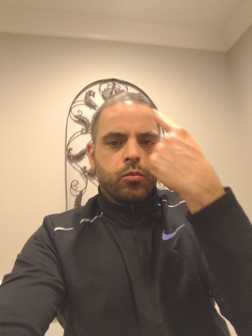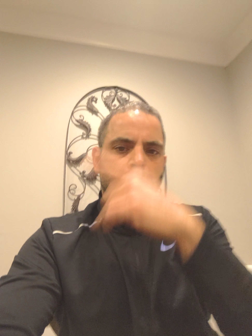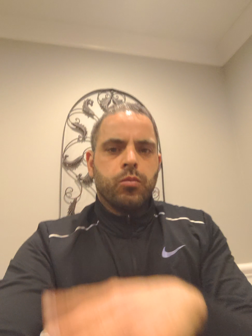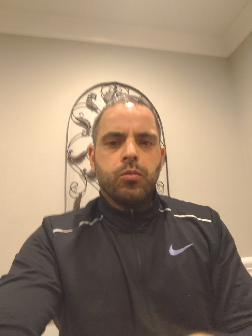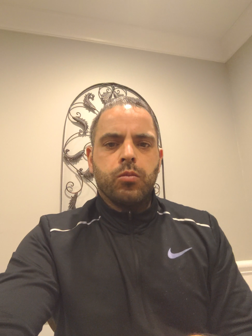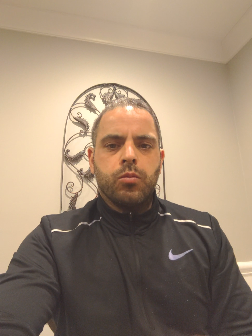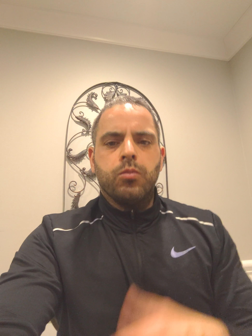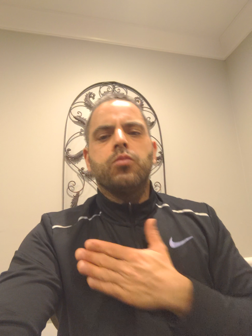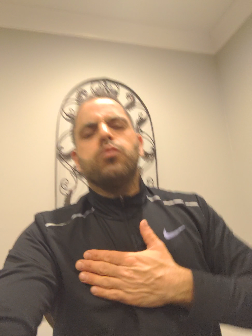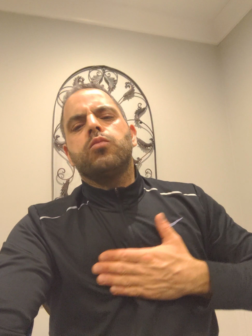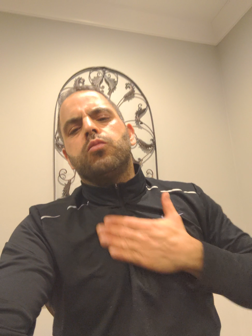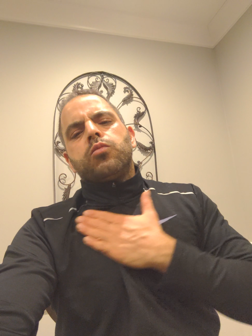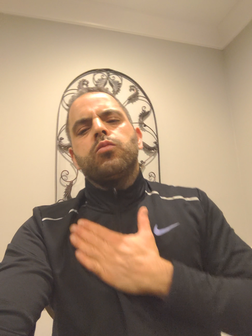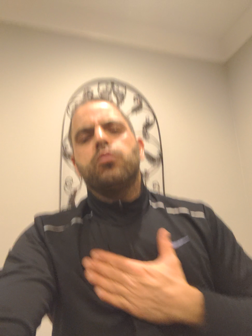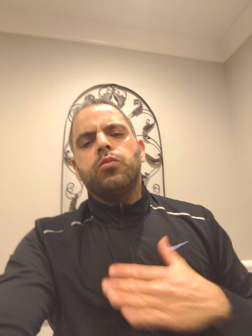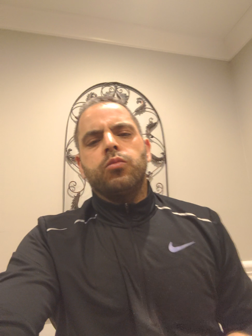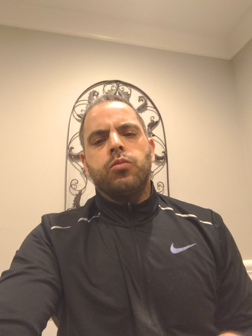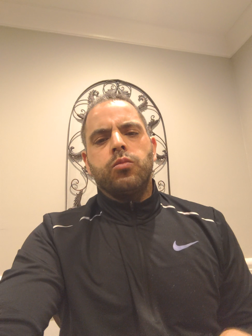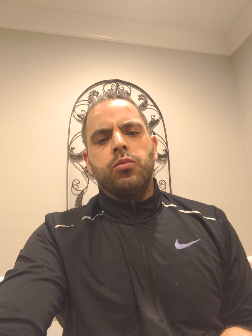please